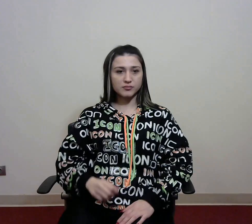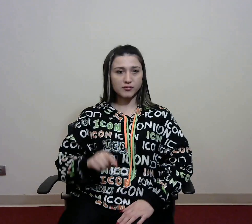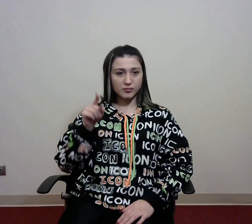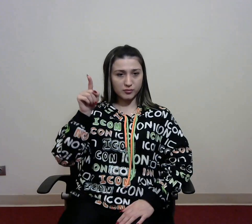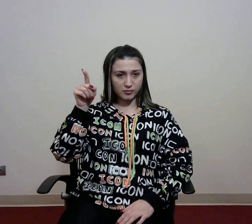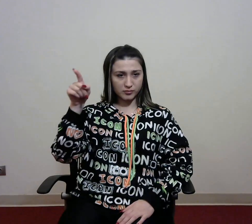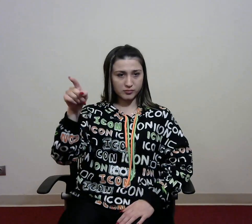O